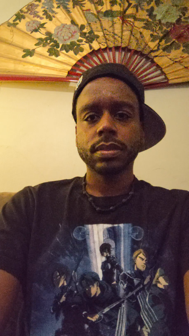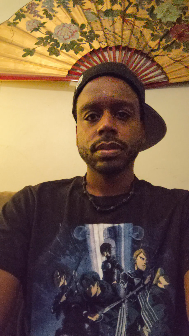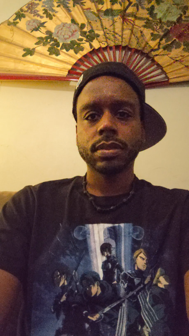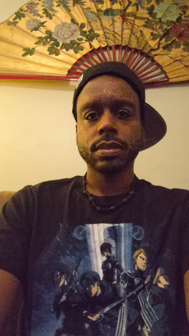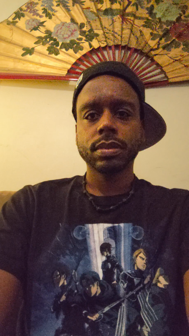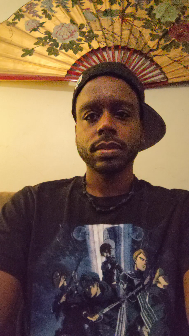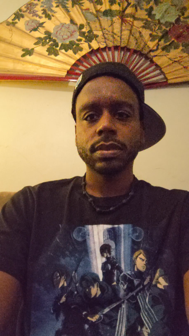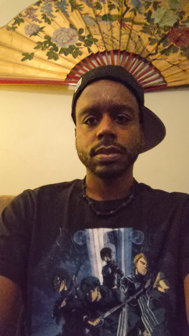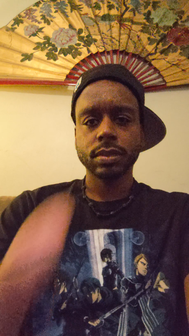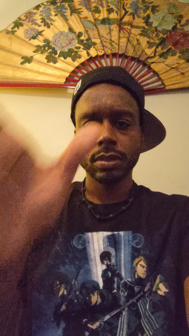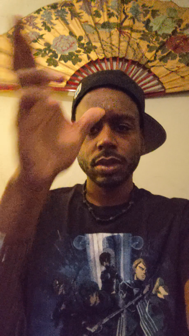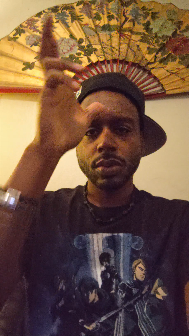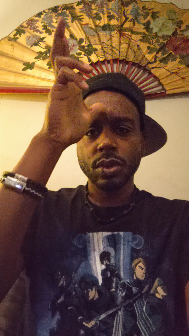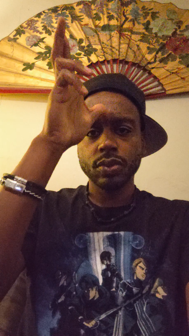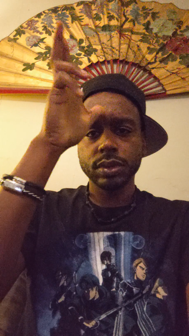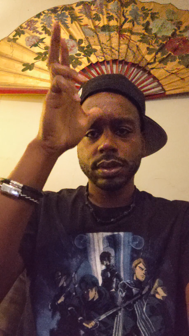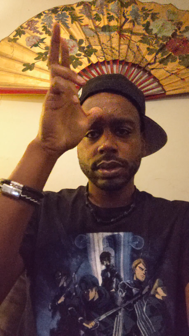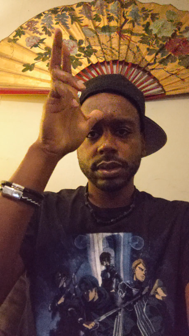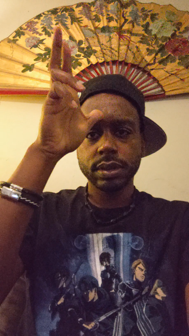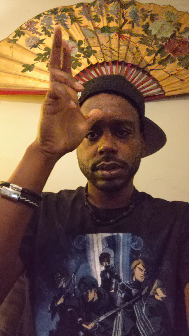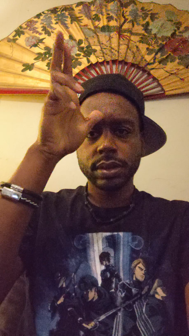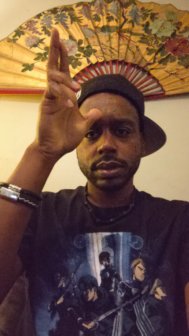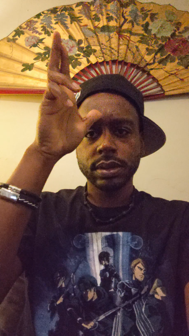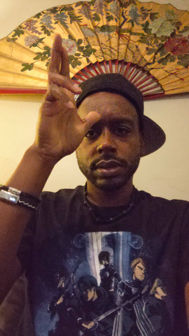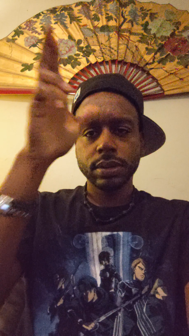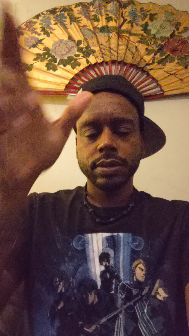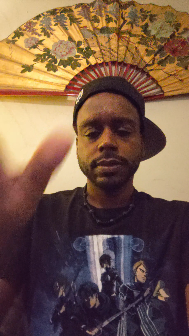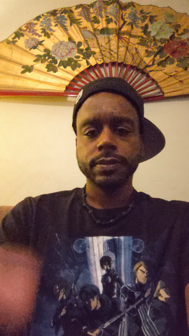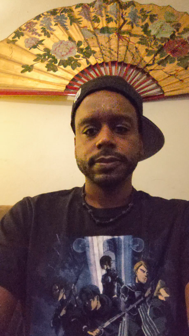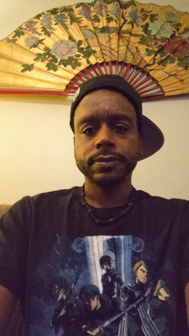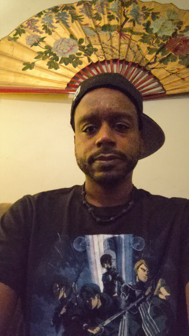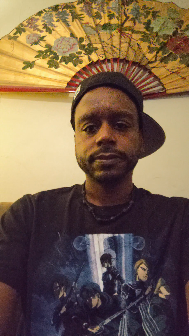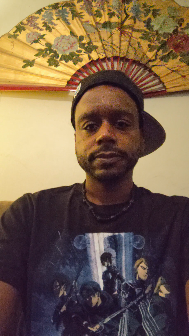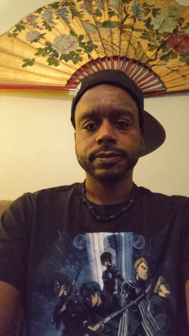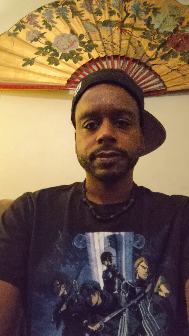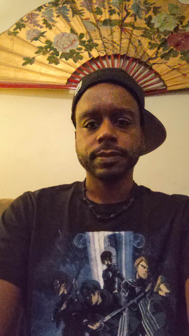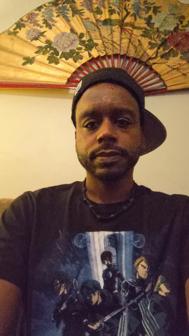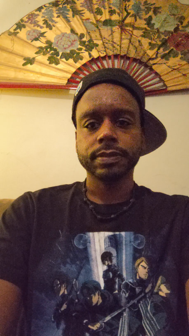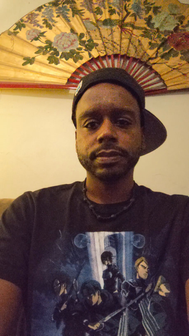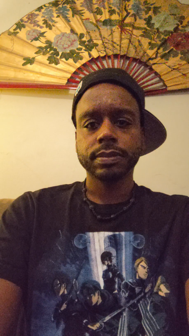rooster